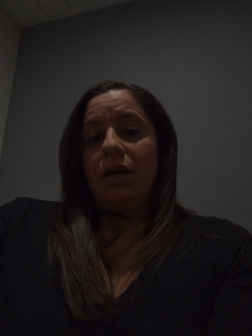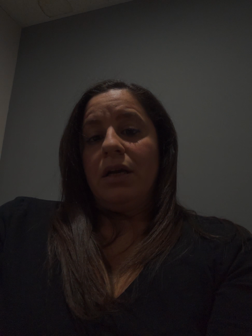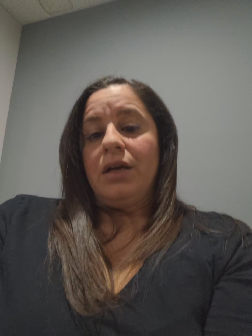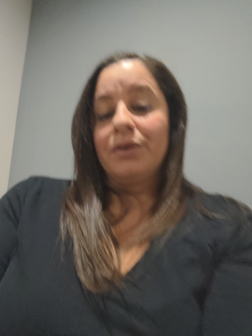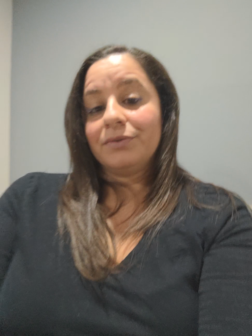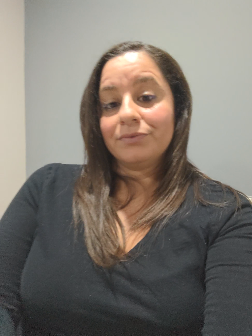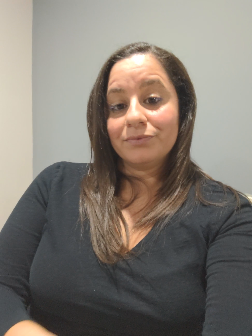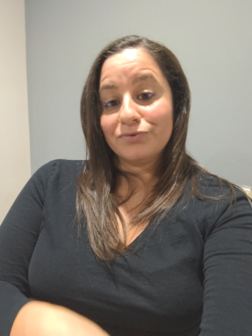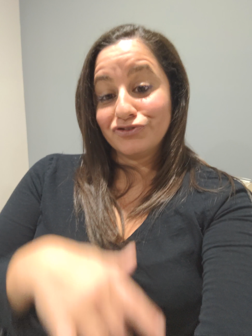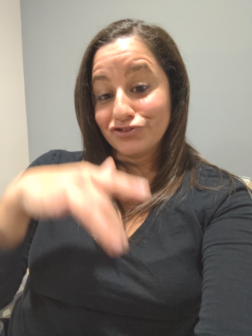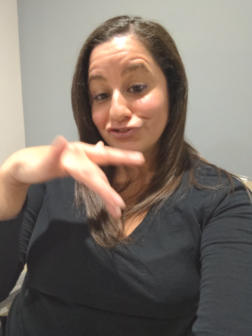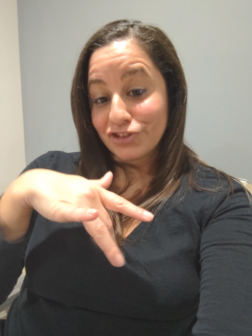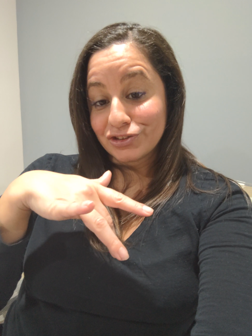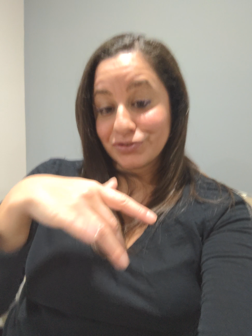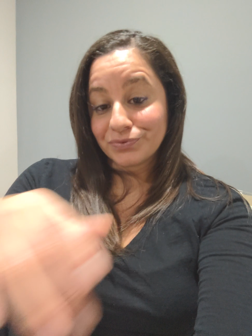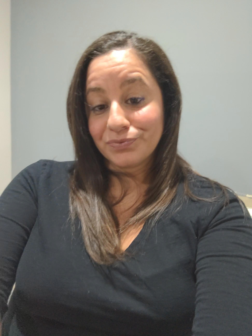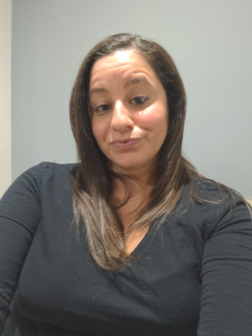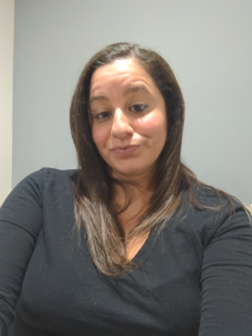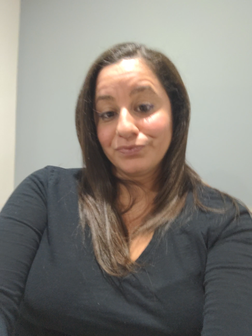touch